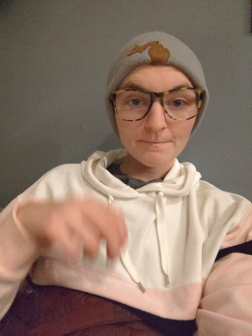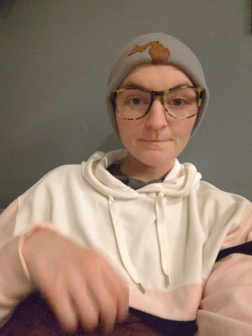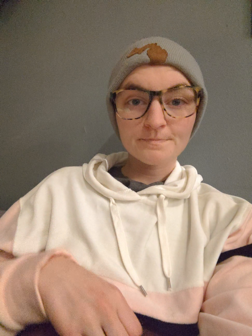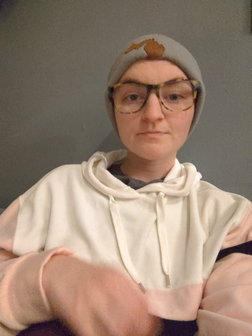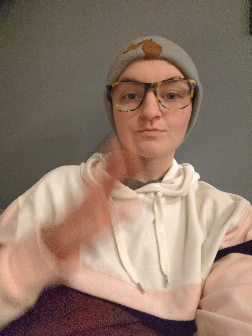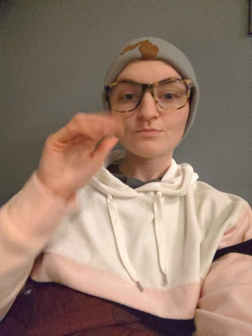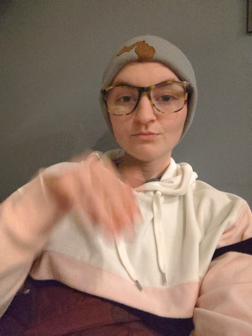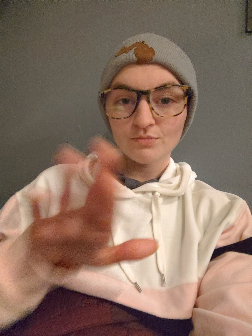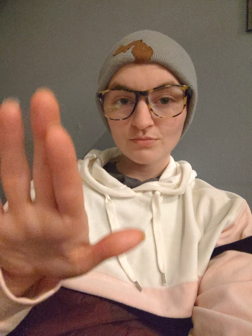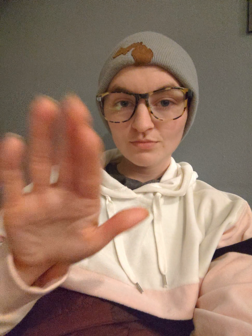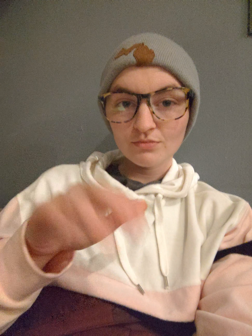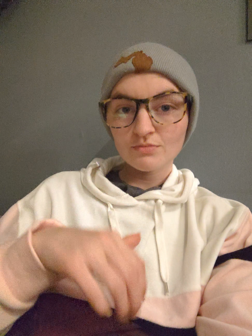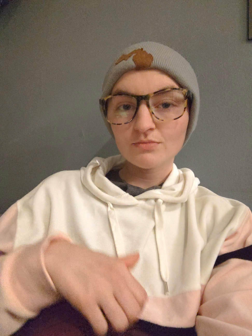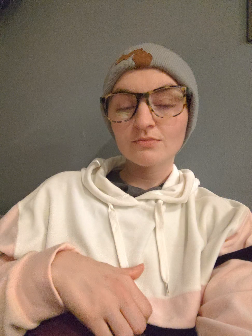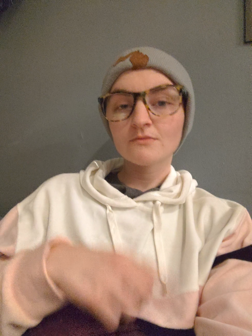into